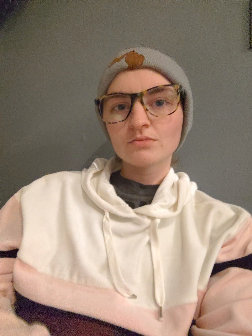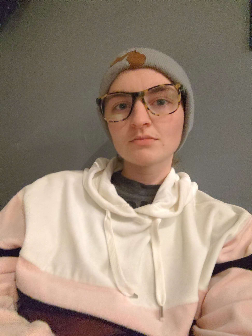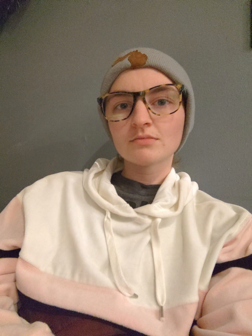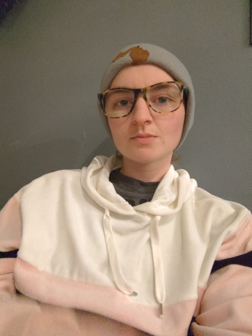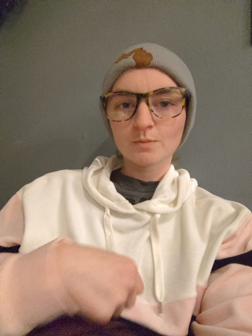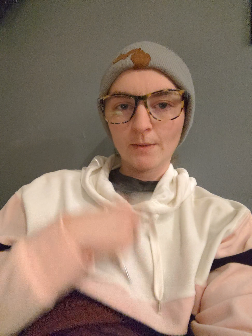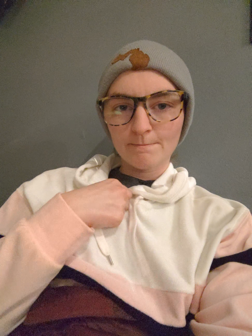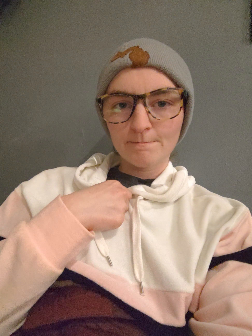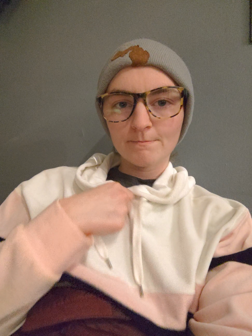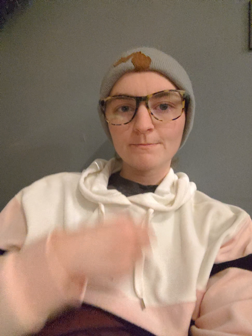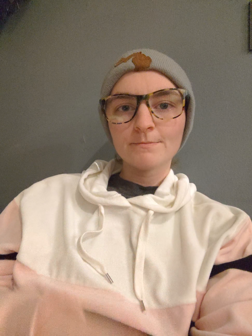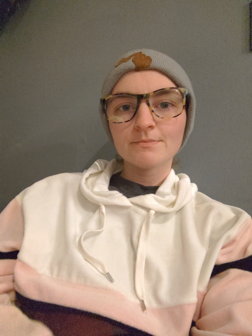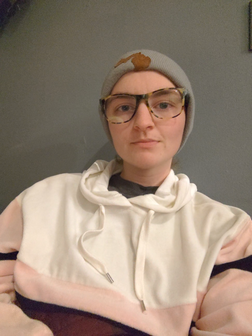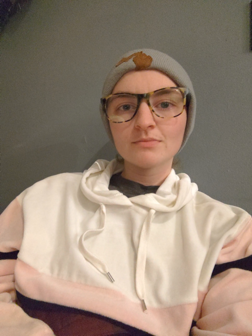zipper